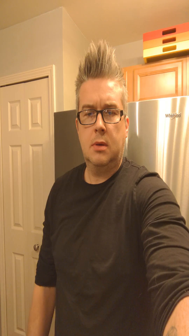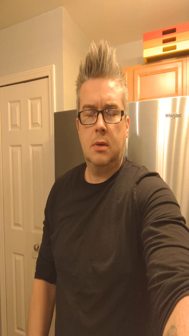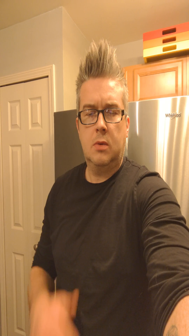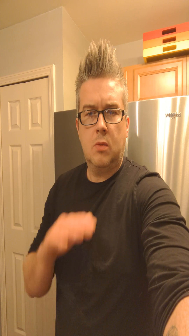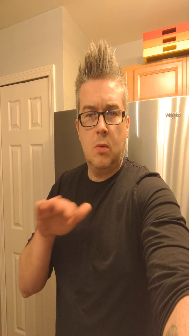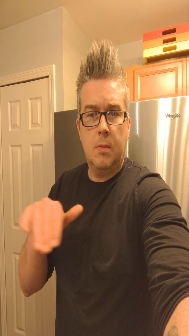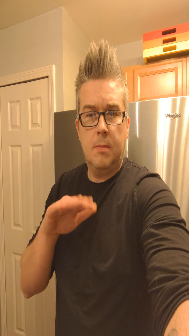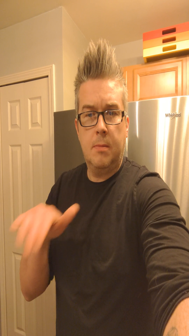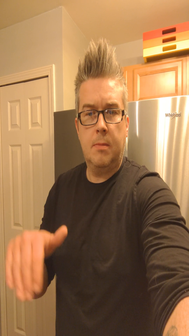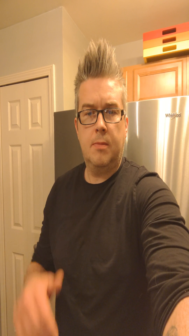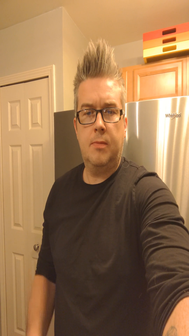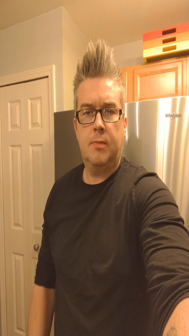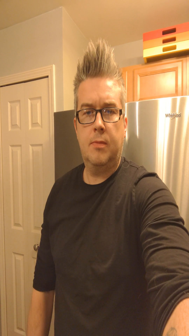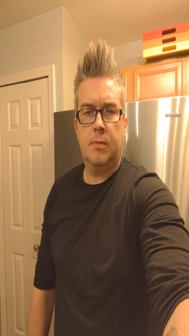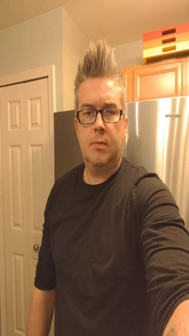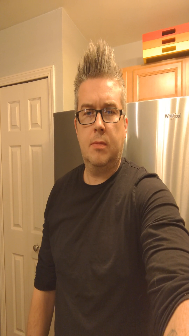pool